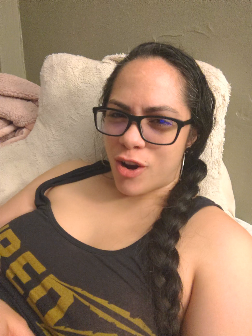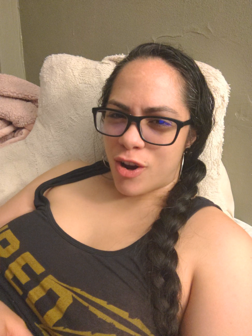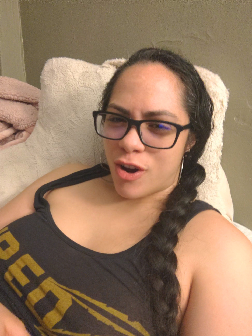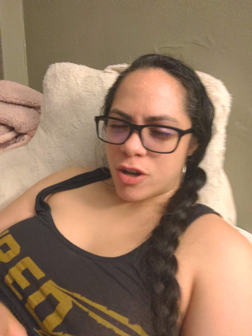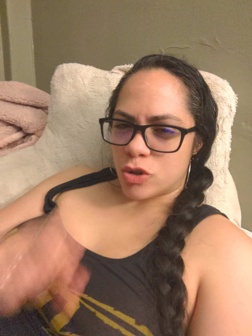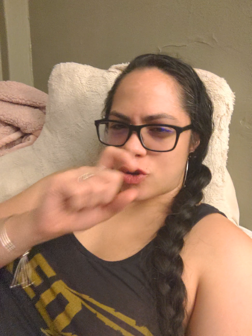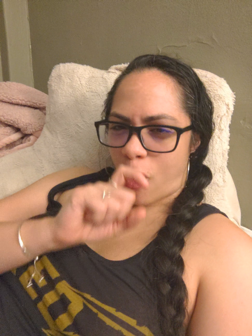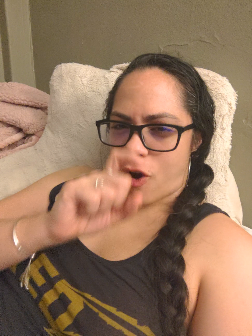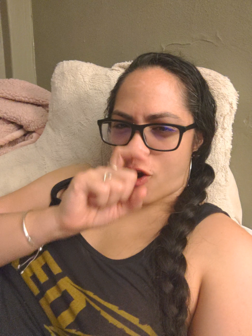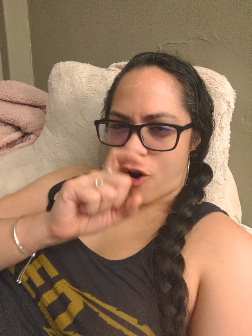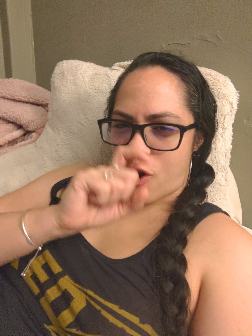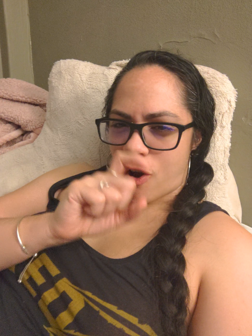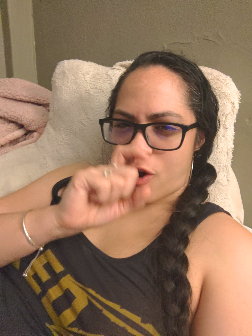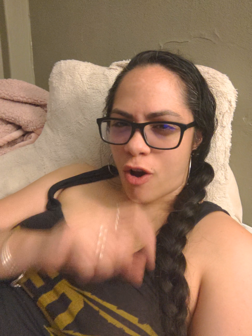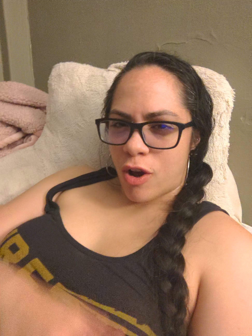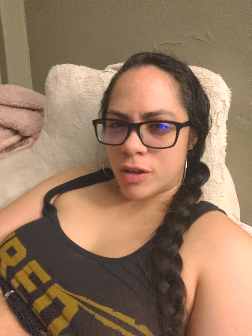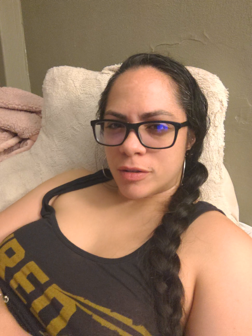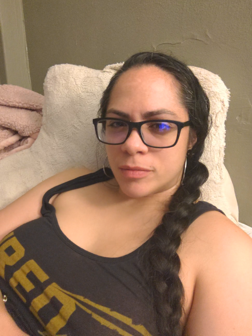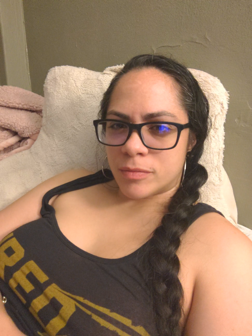doll